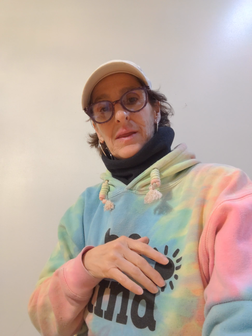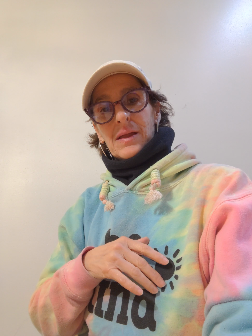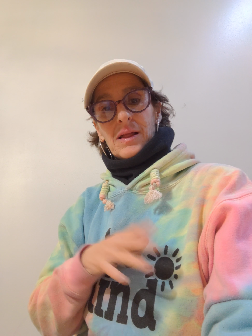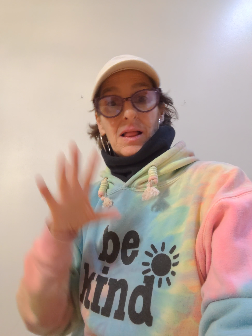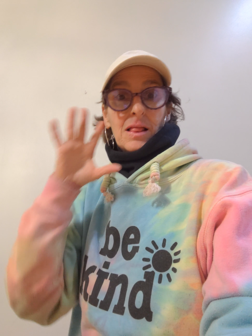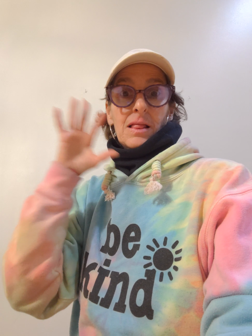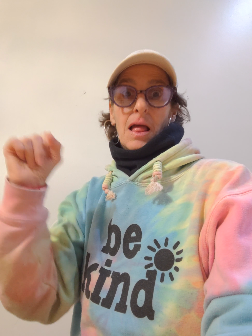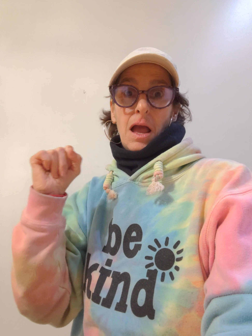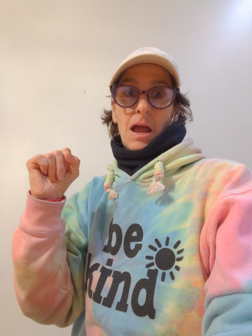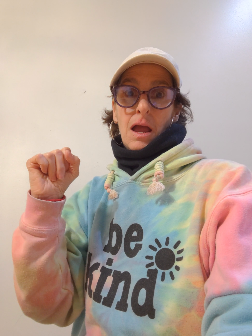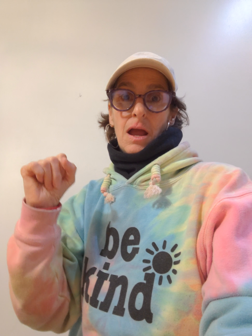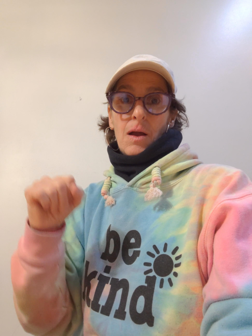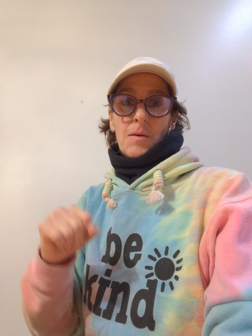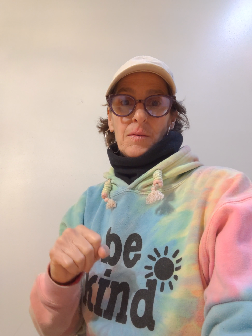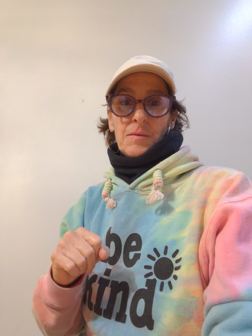loud